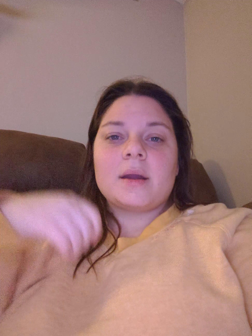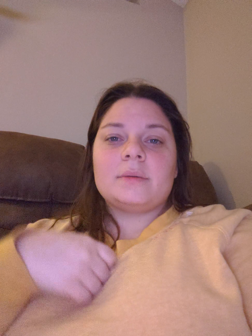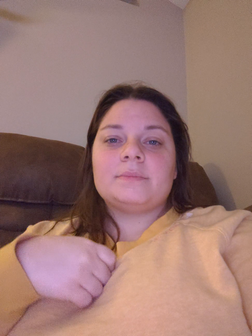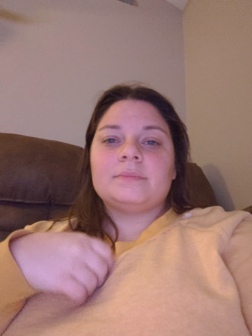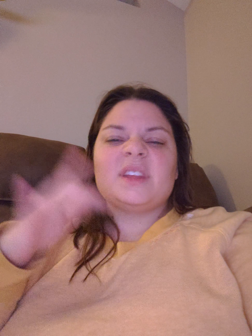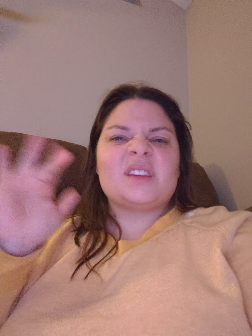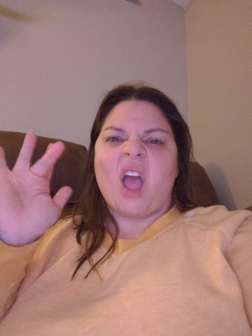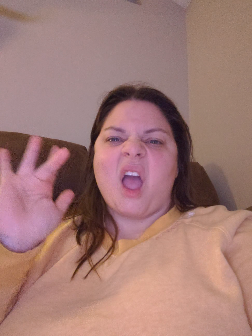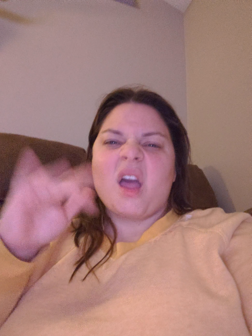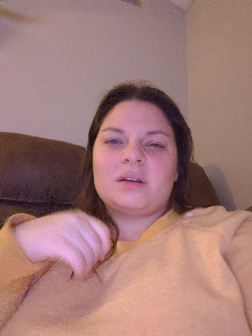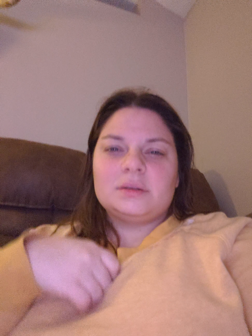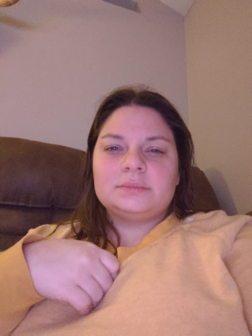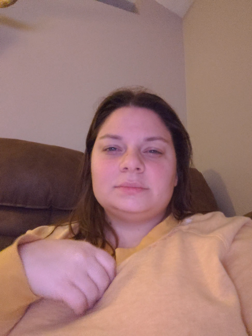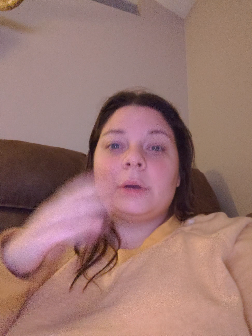yucky